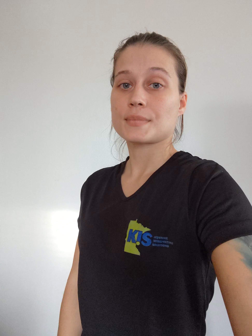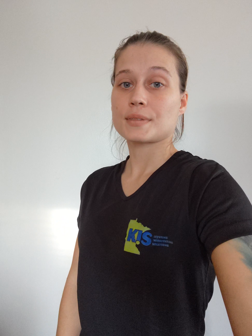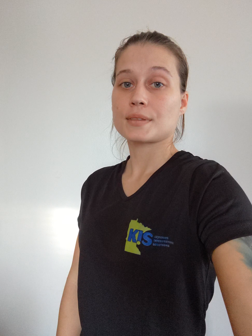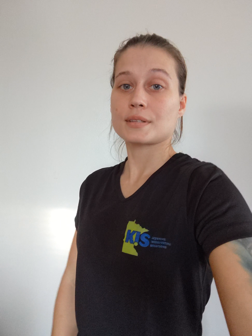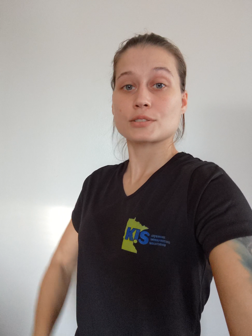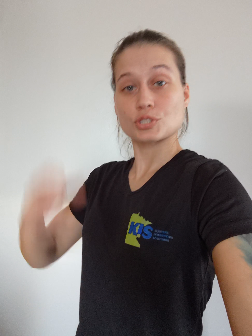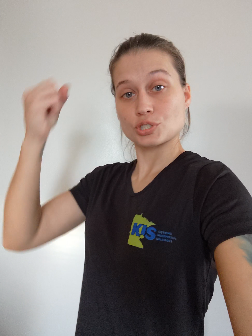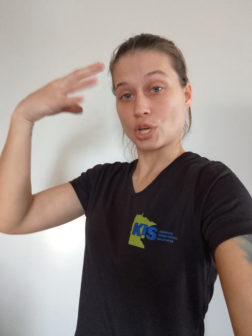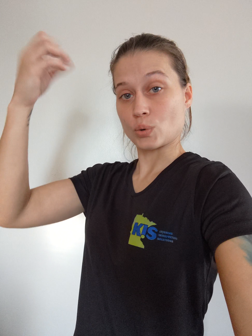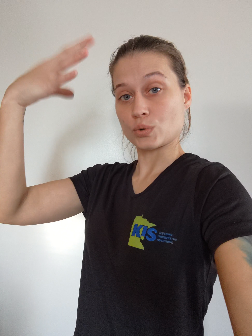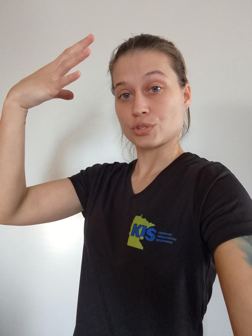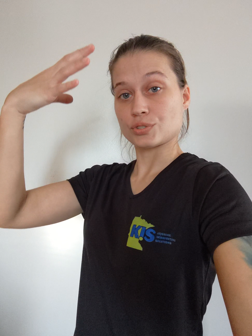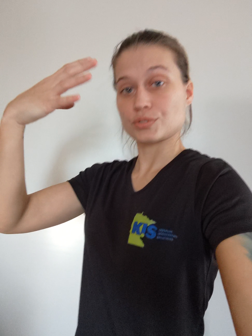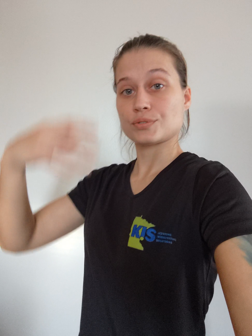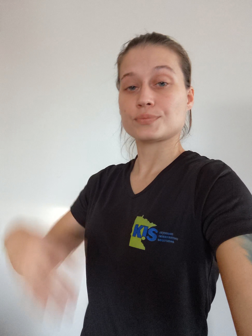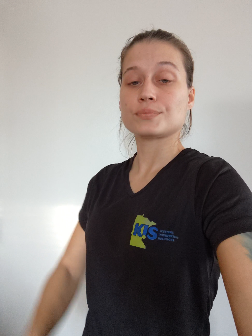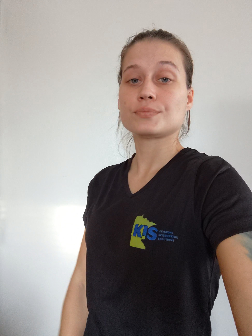shower